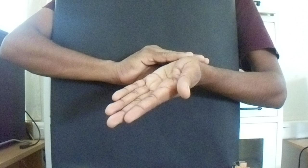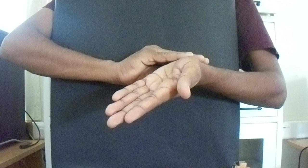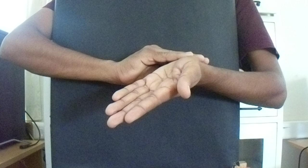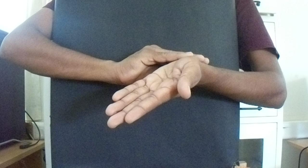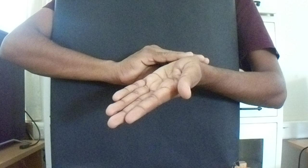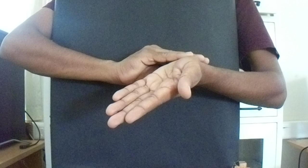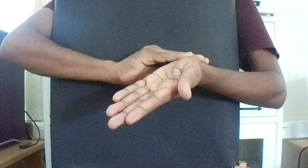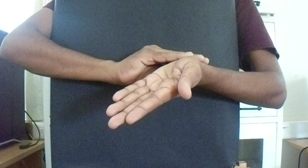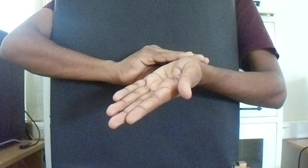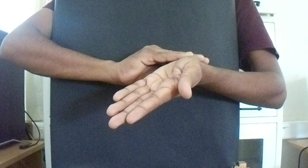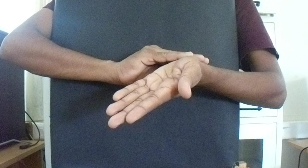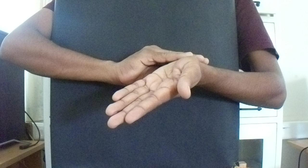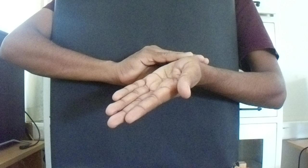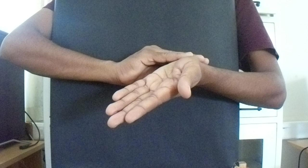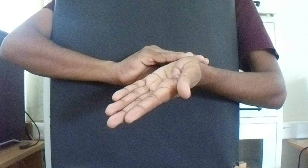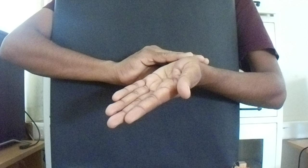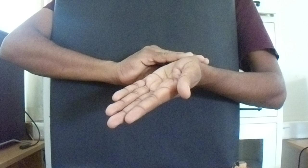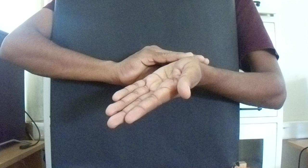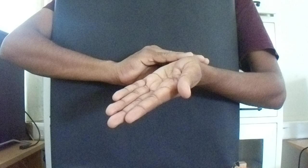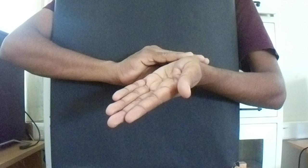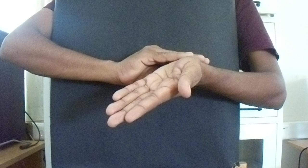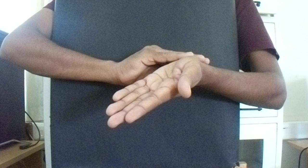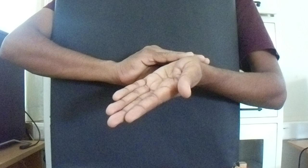doctor